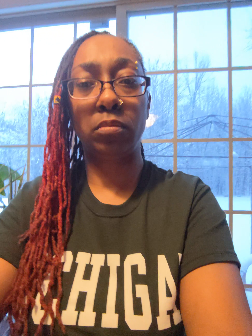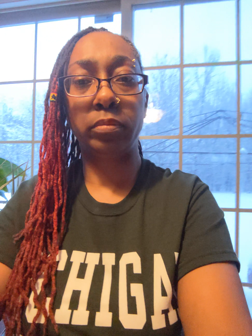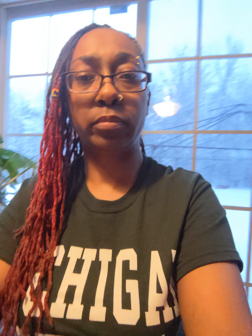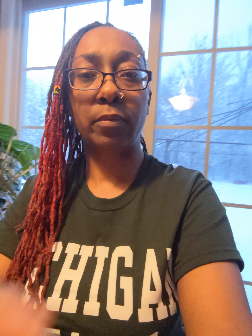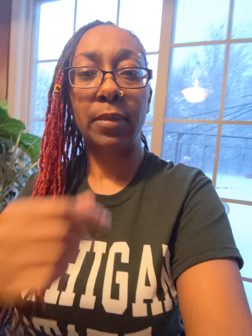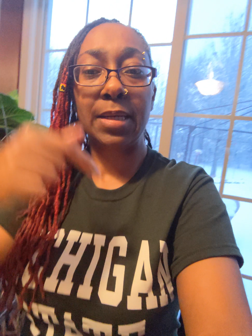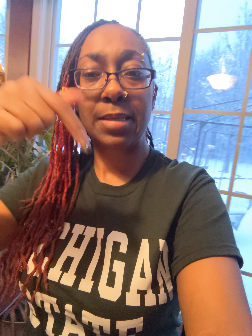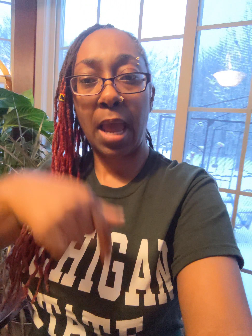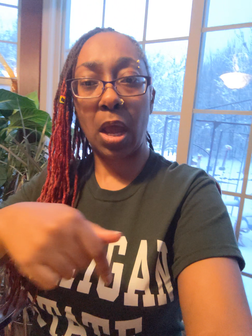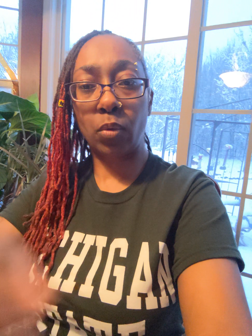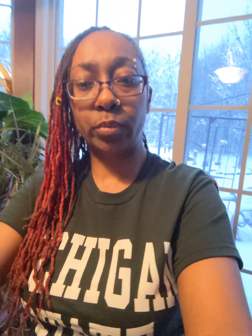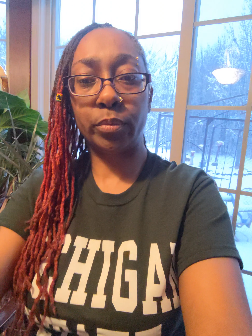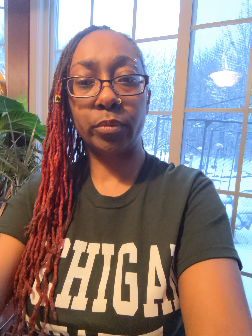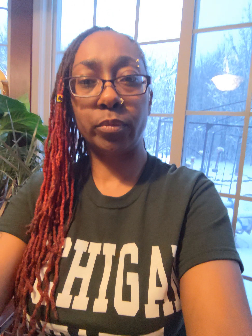down